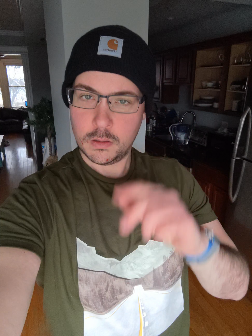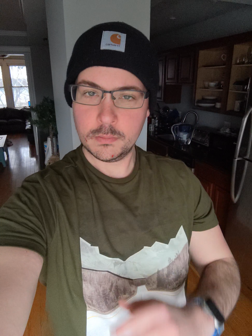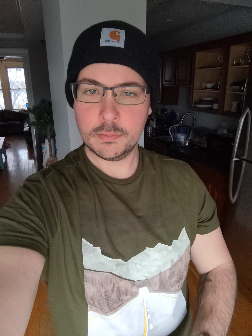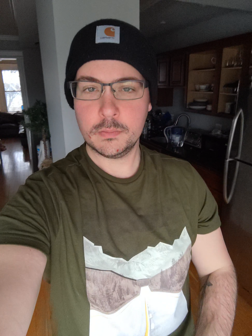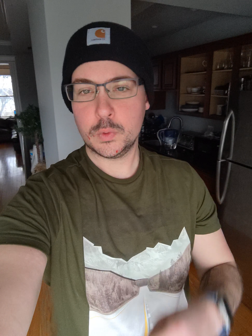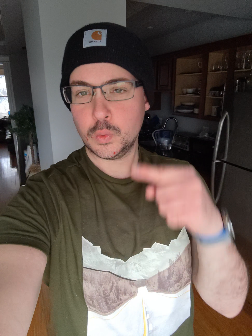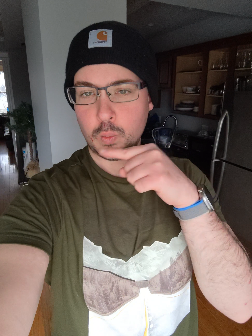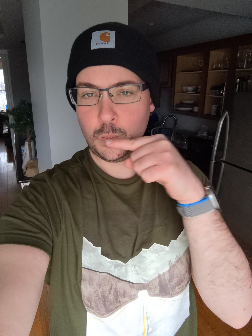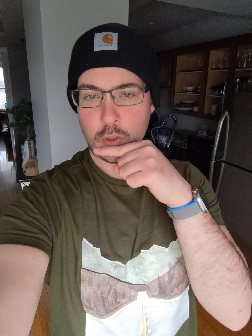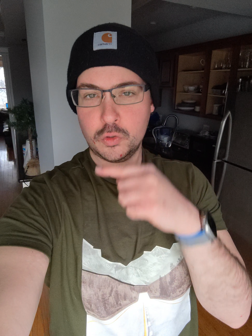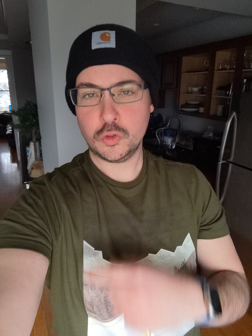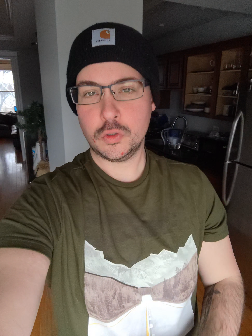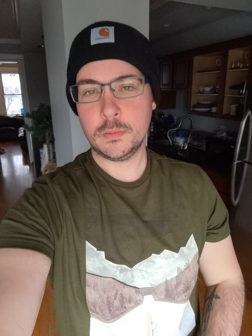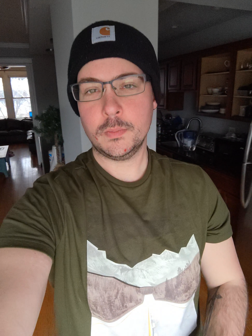toothbrush